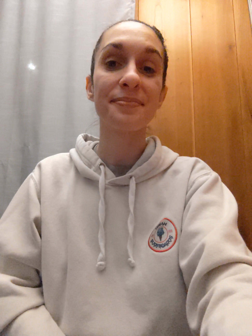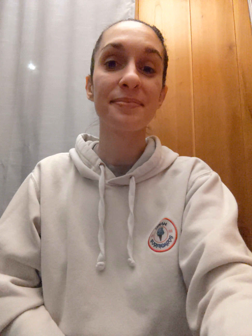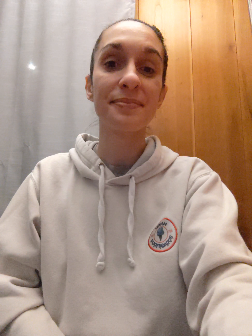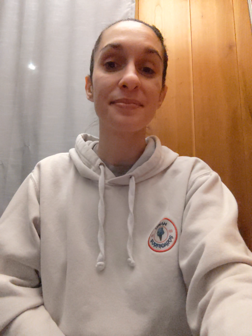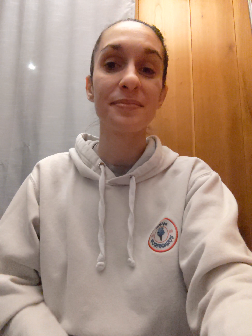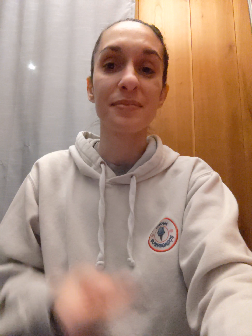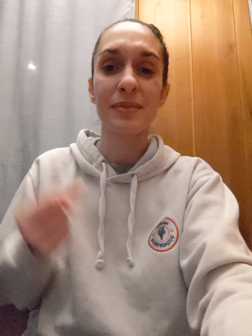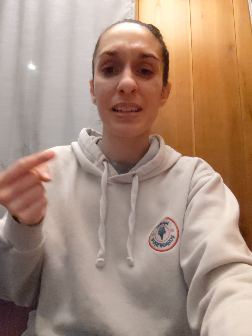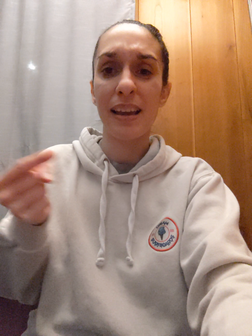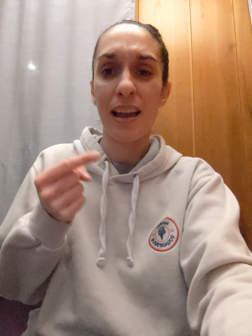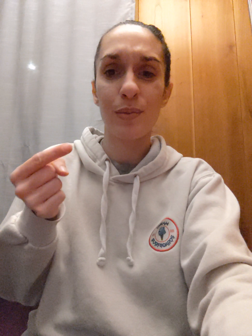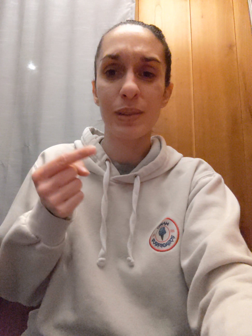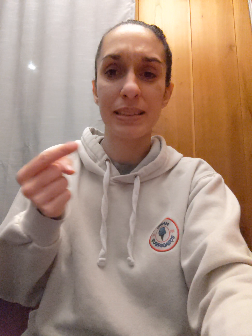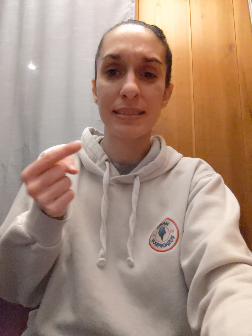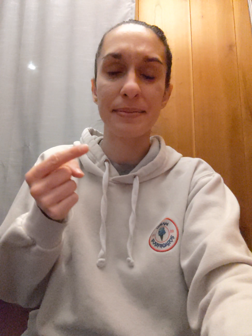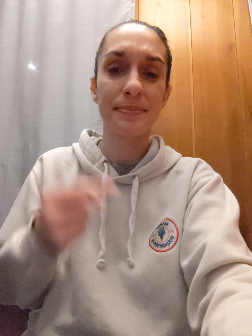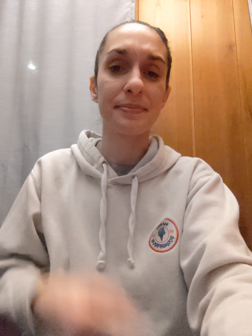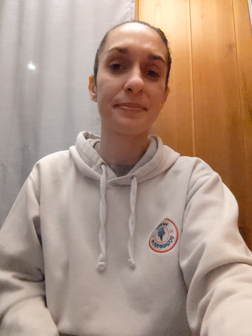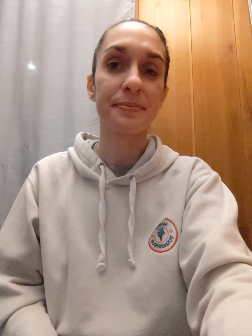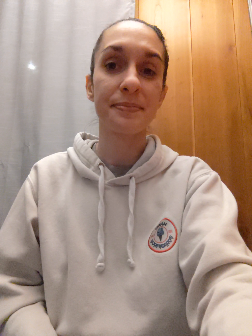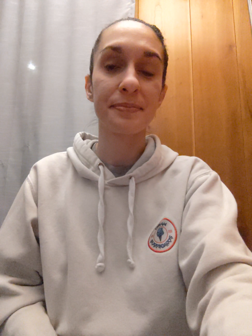owie